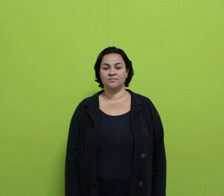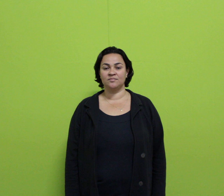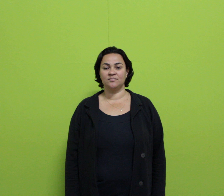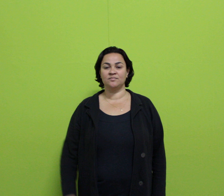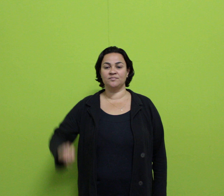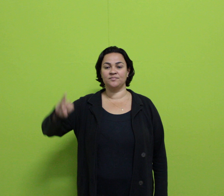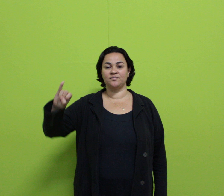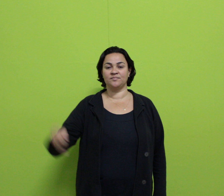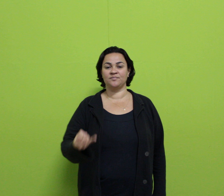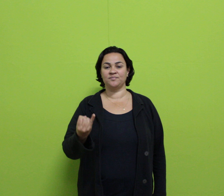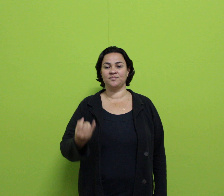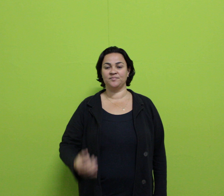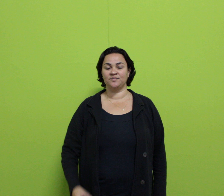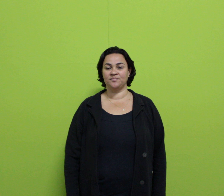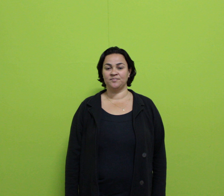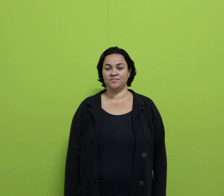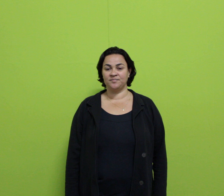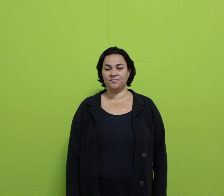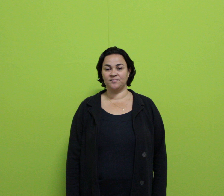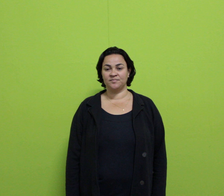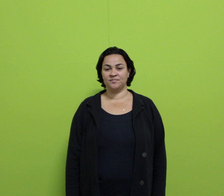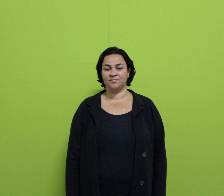aproveitar